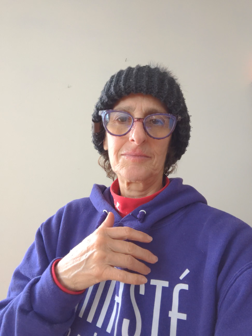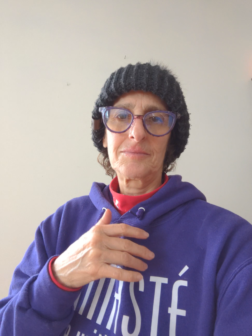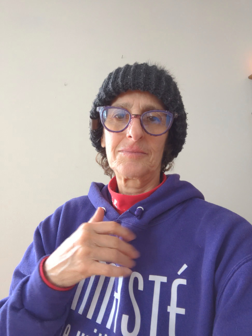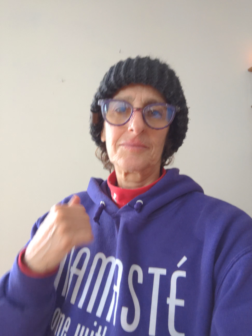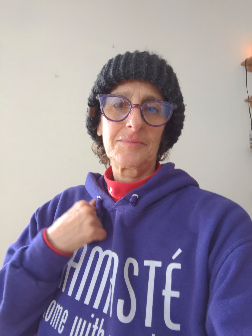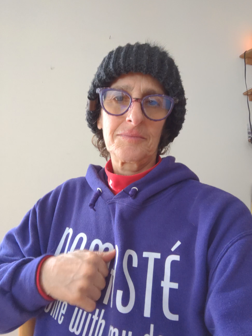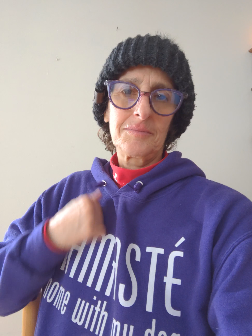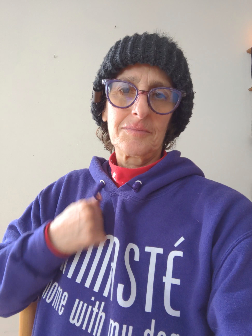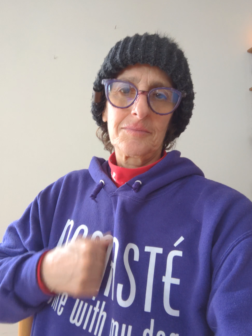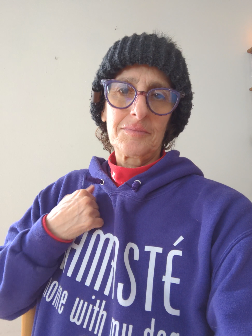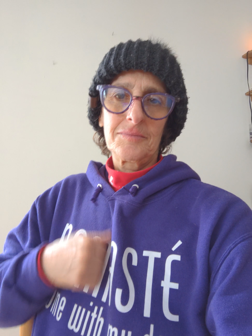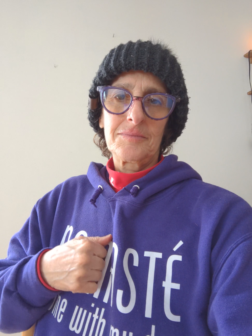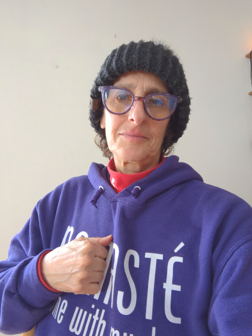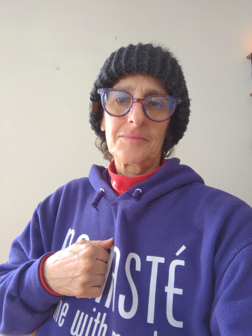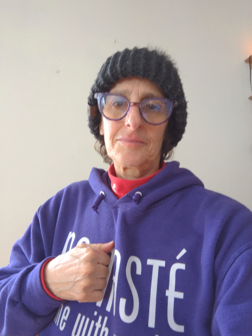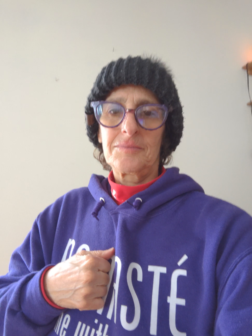bath